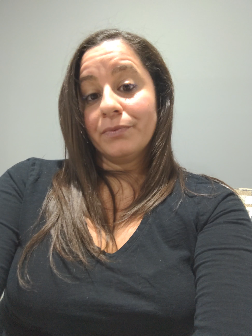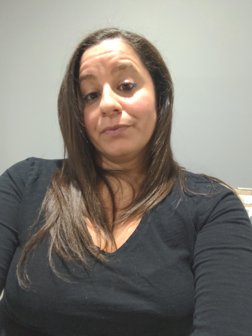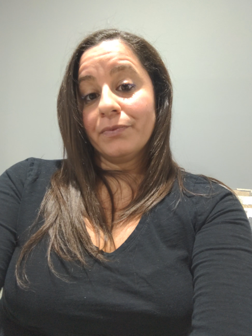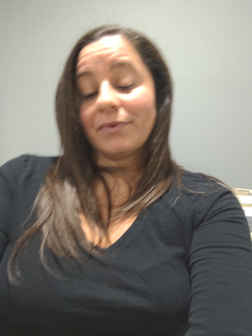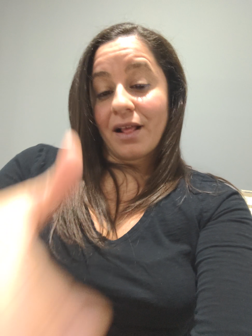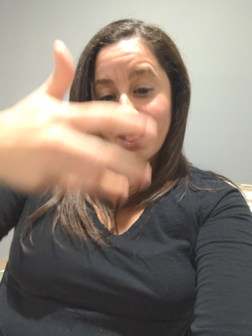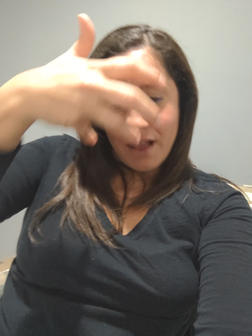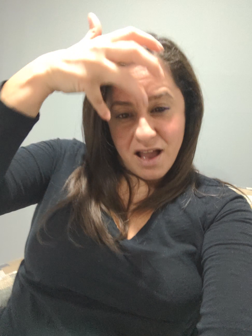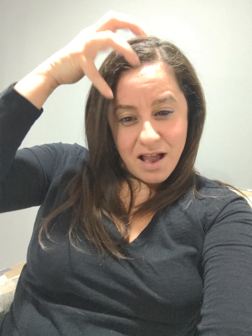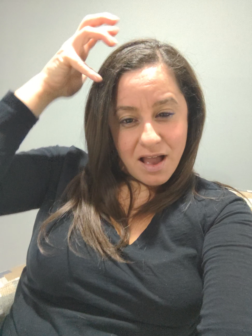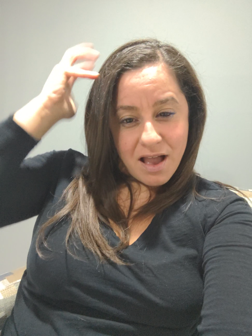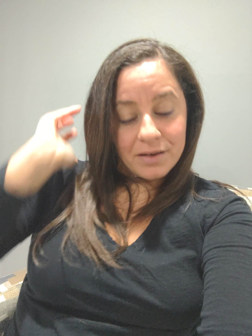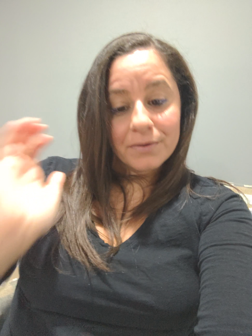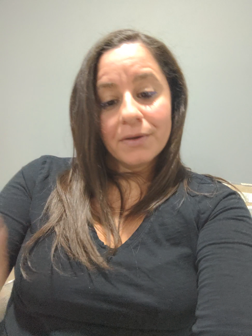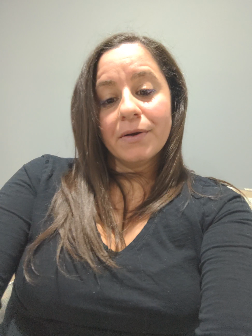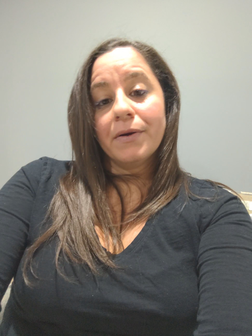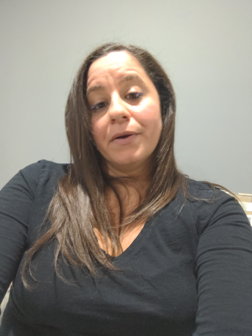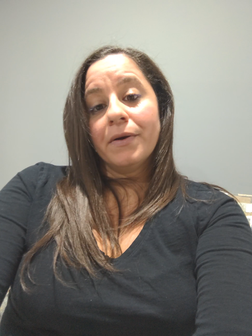lion